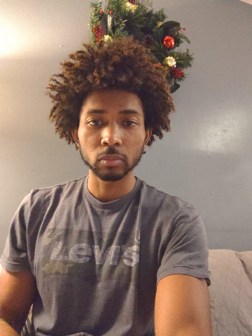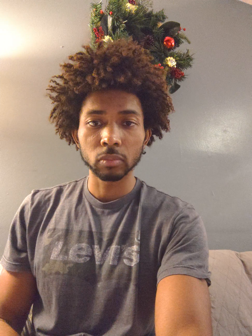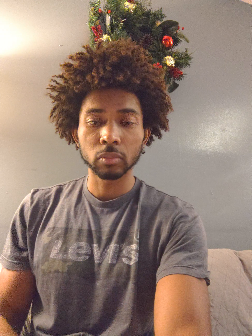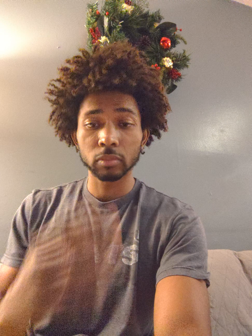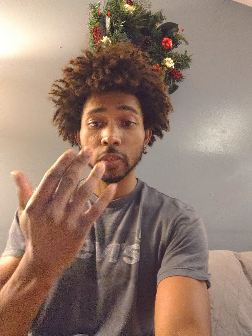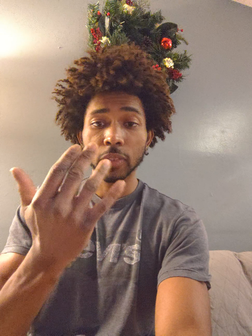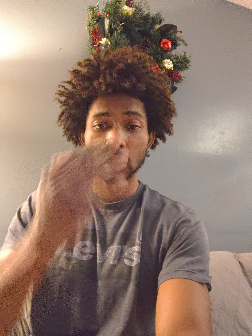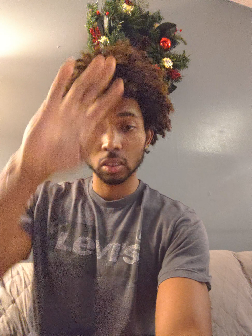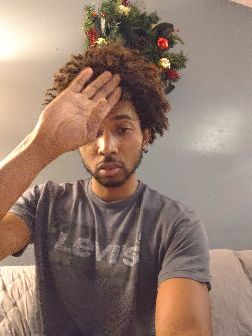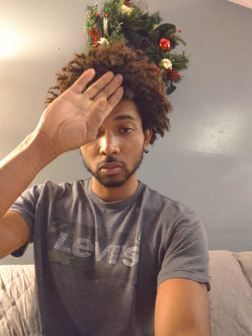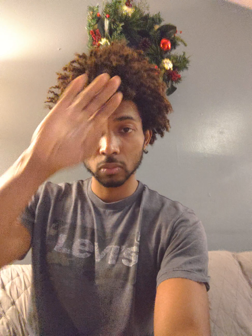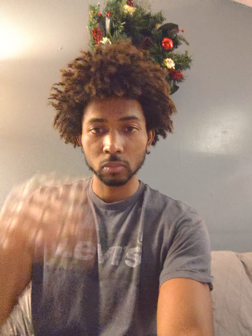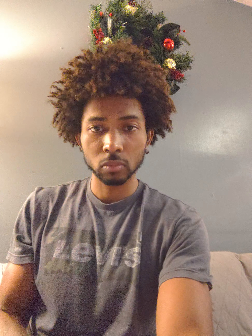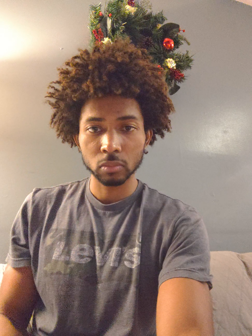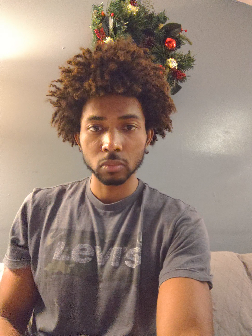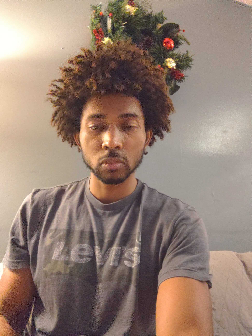fireman